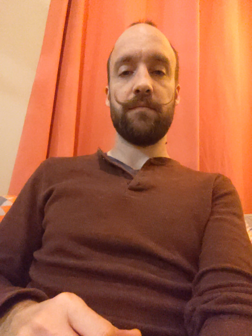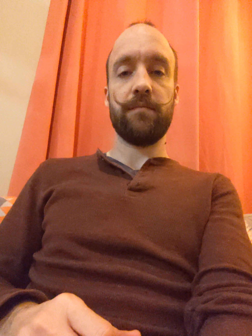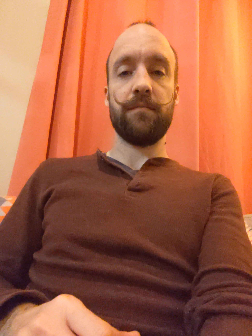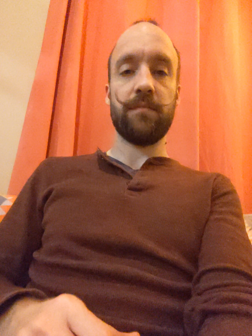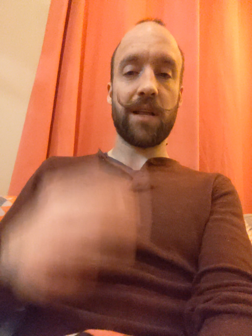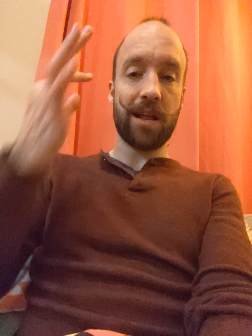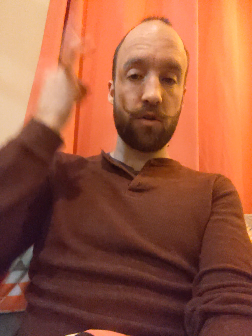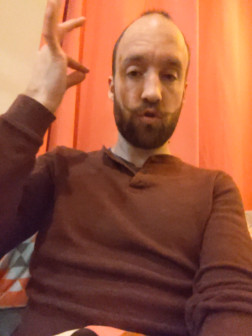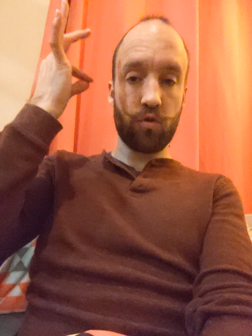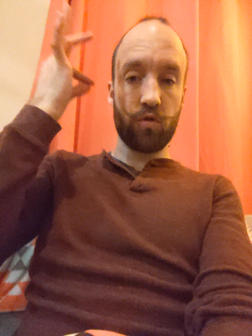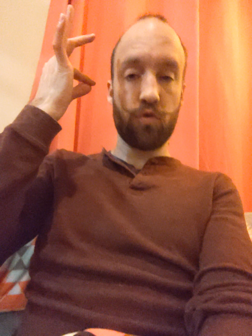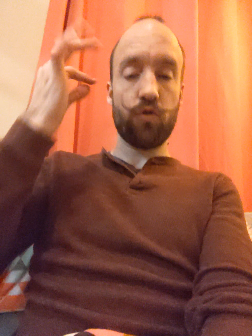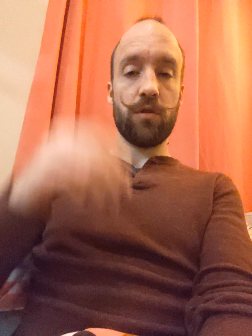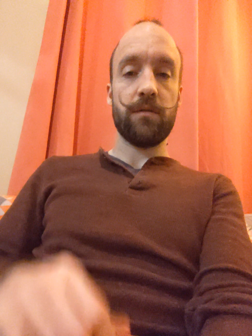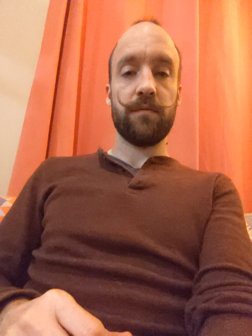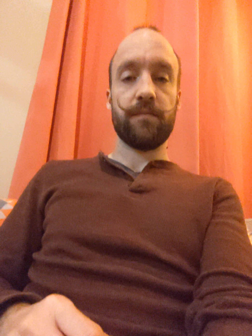hair